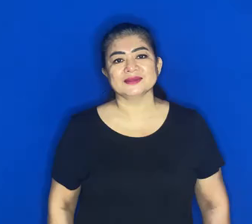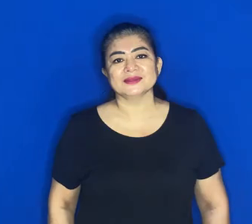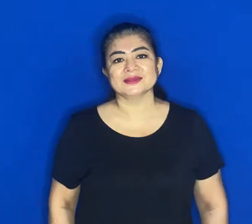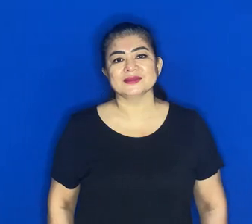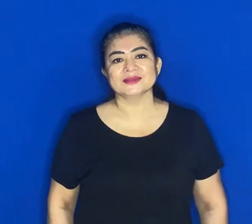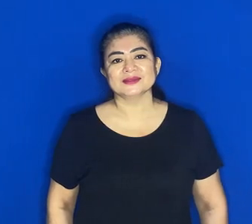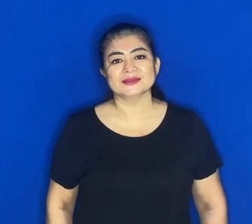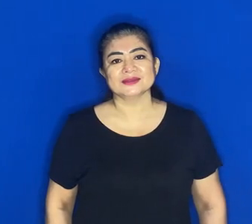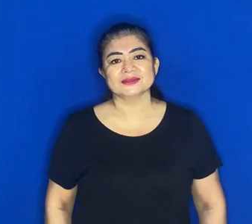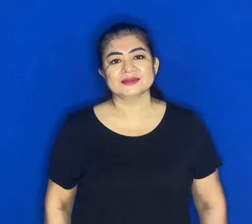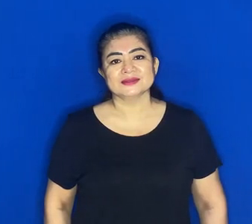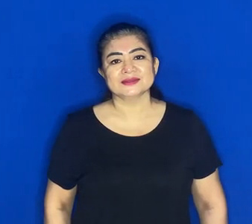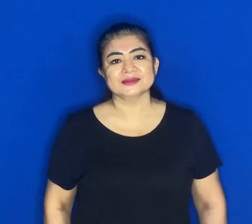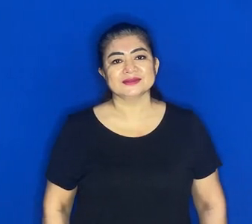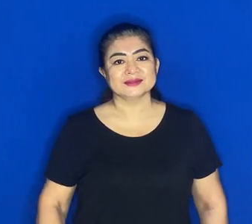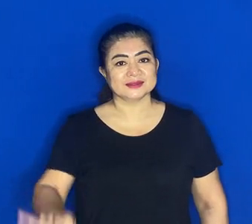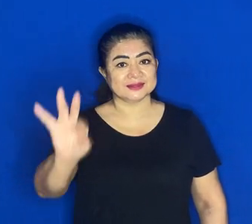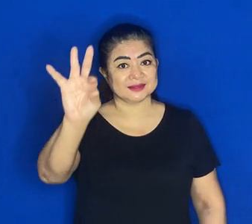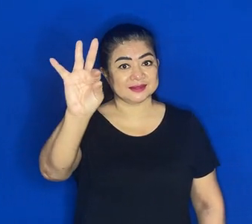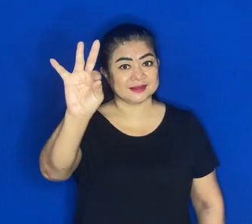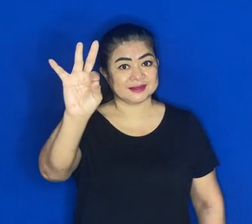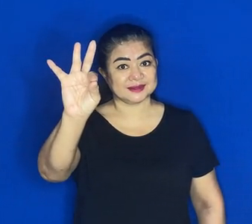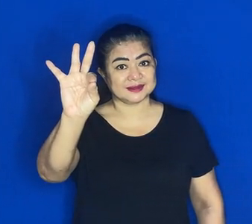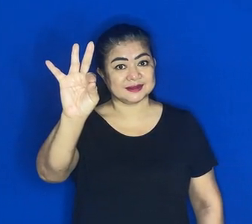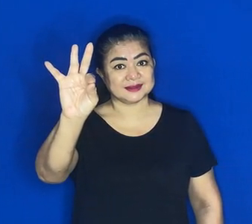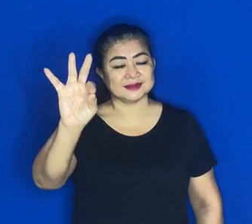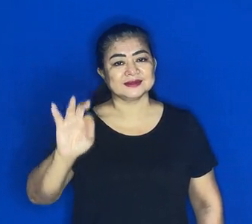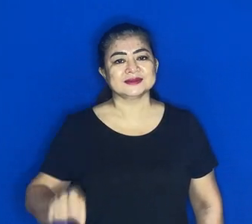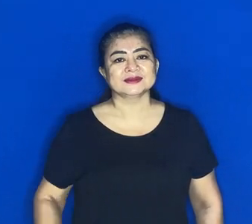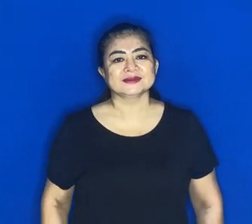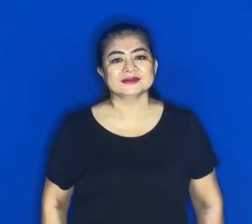nine